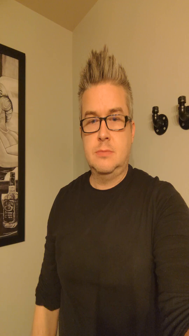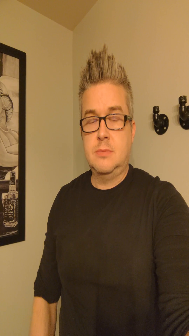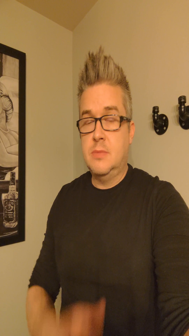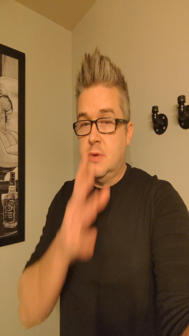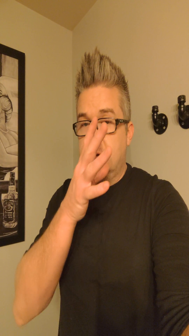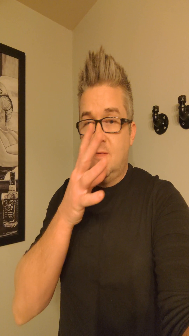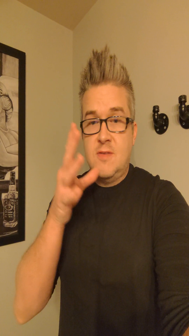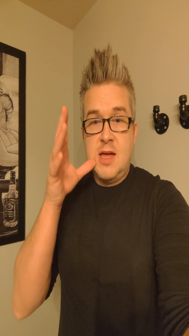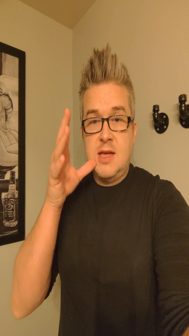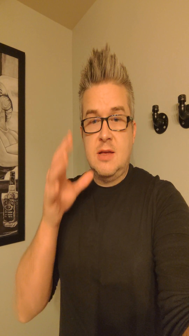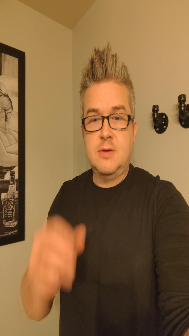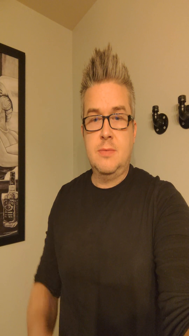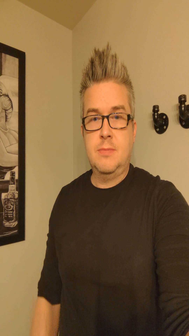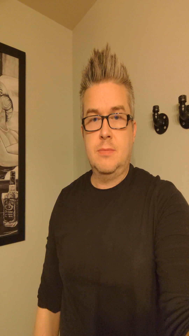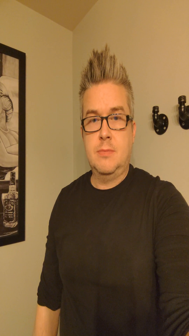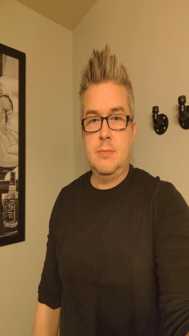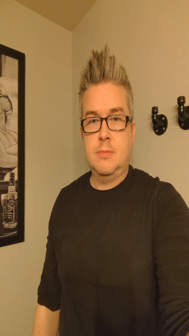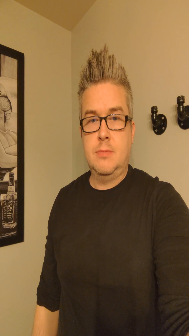farm